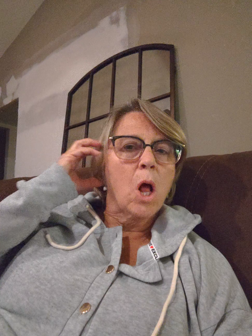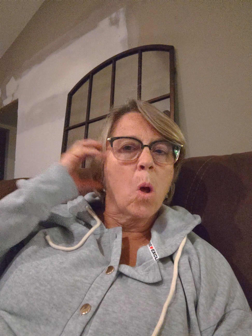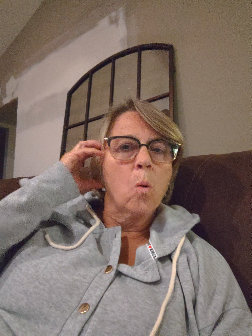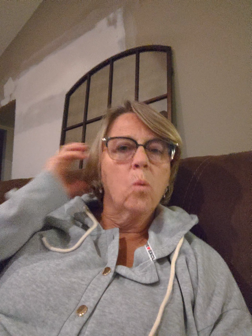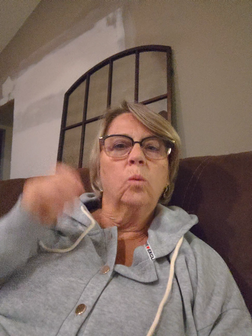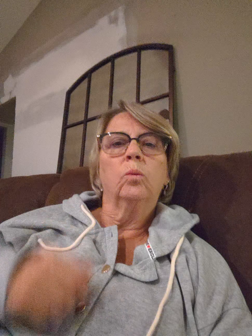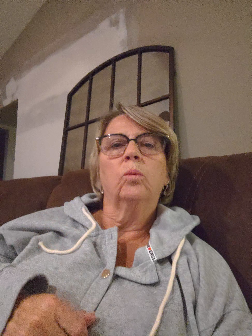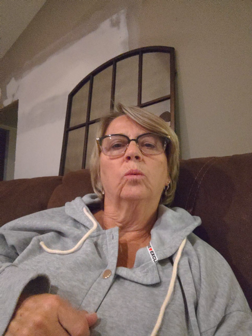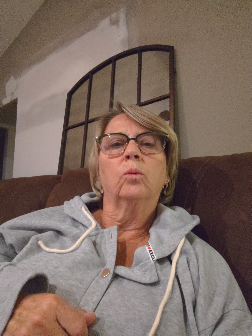radio